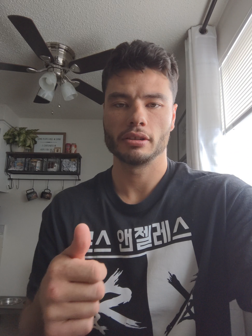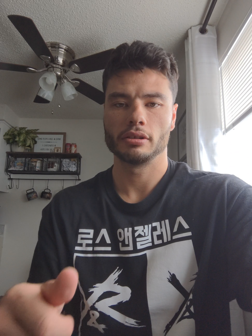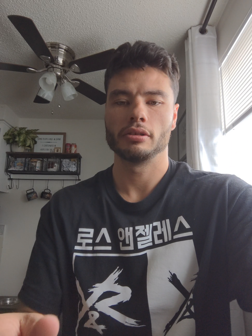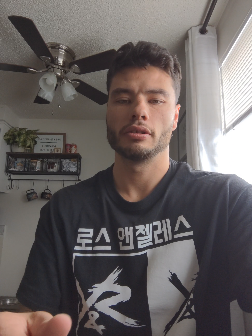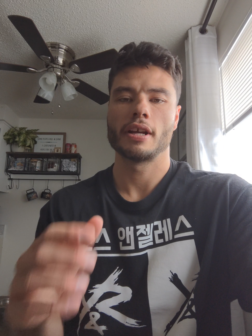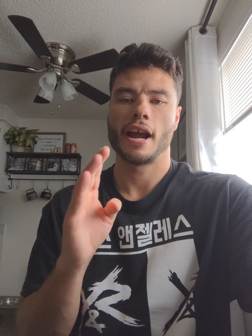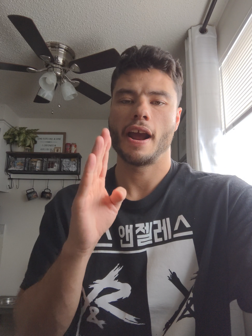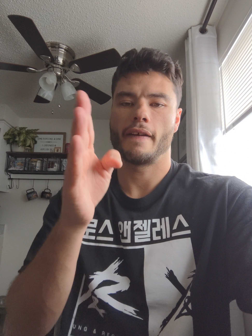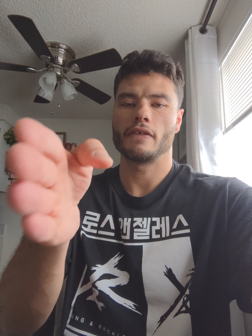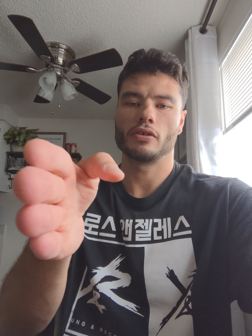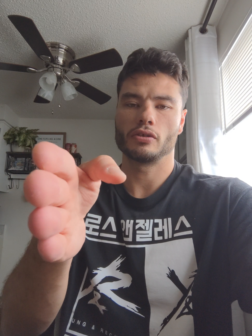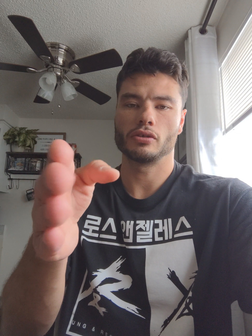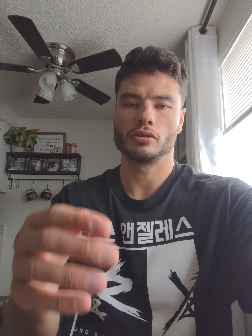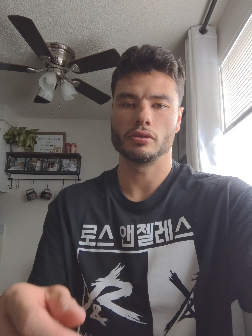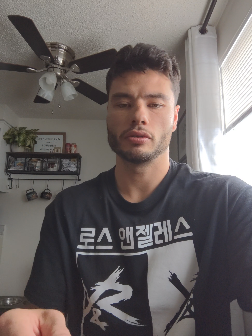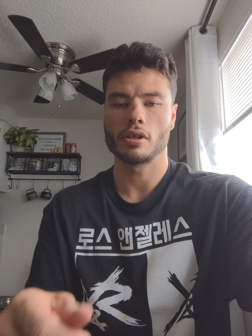after